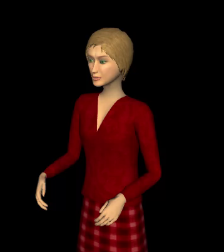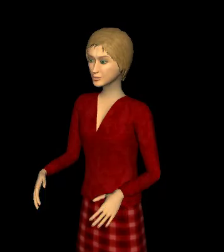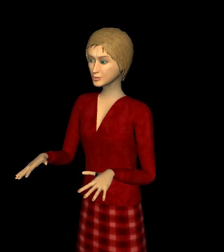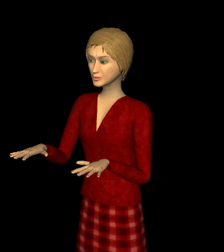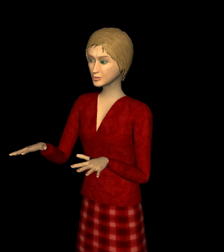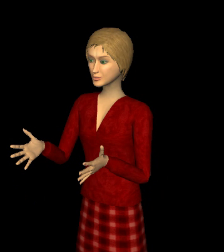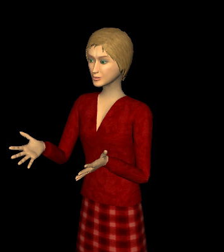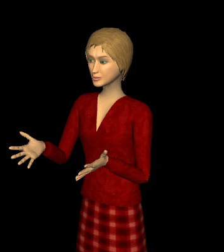كيف